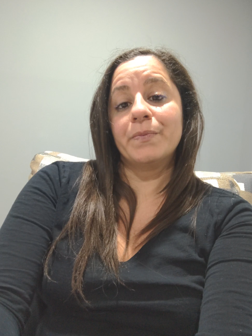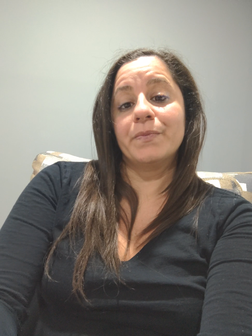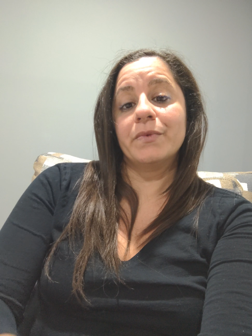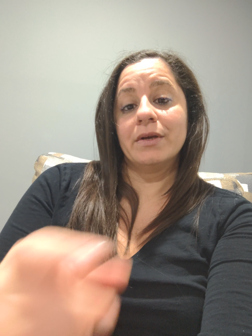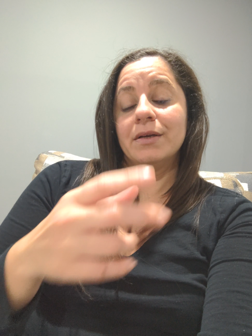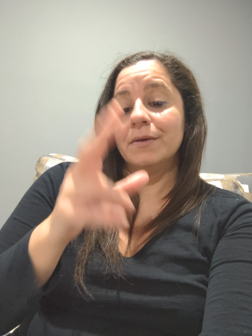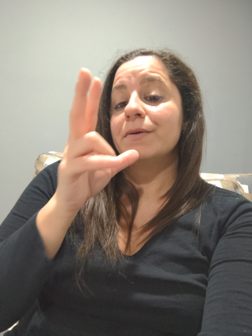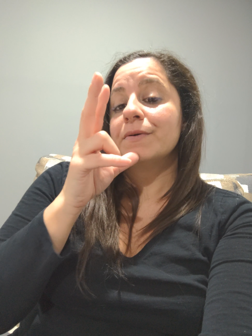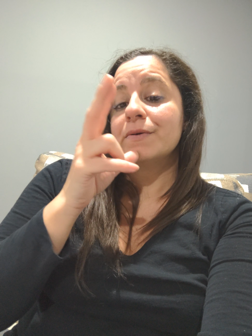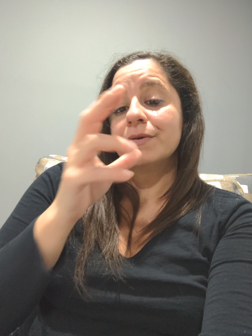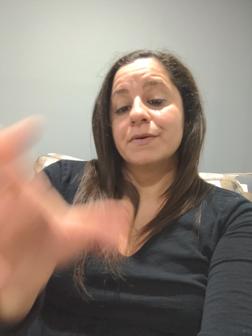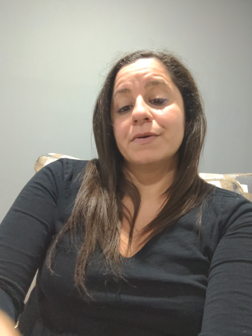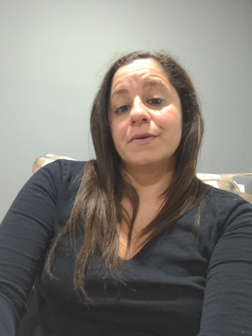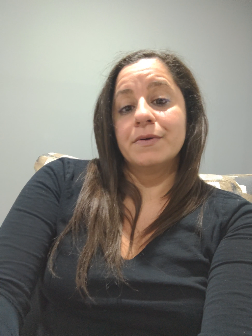hen